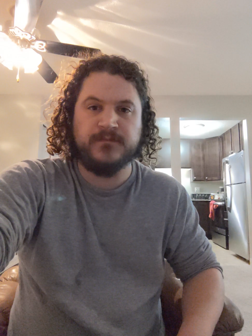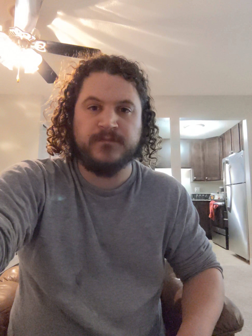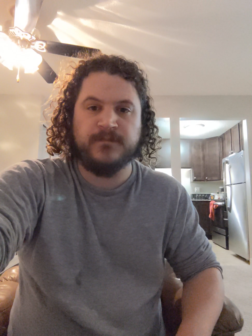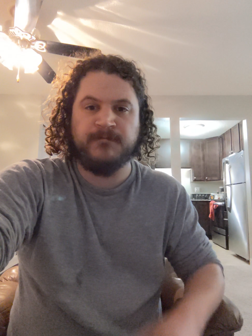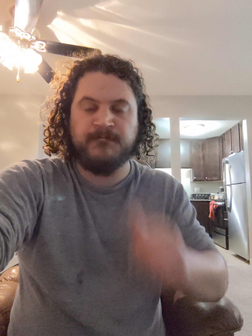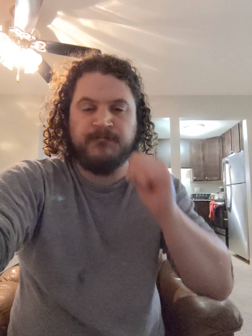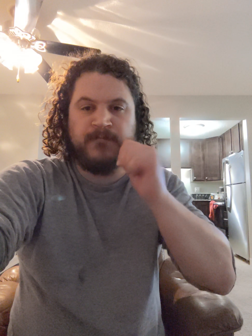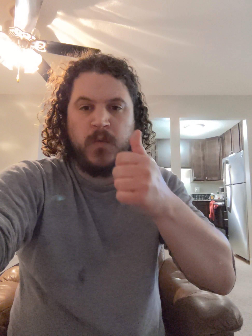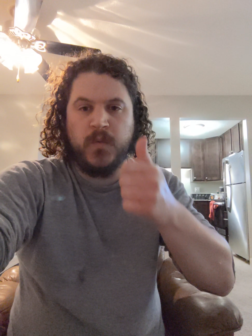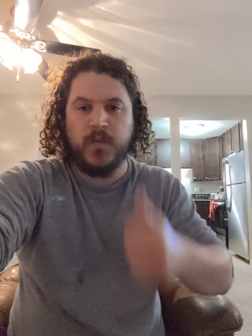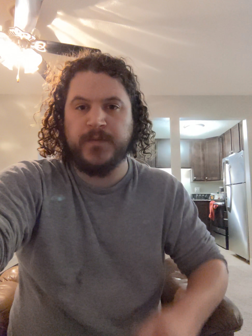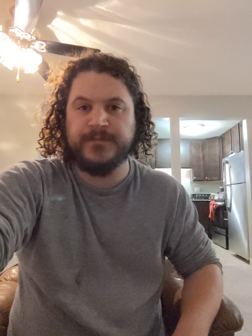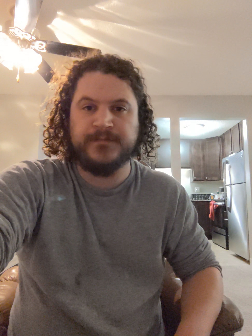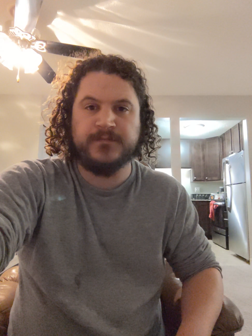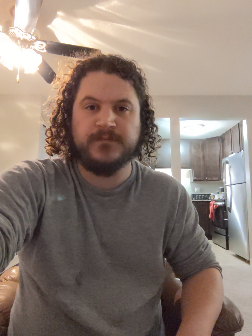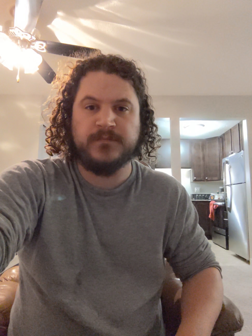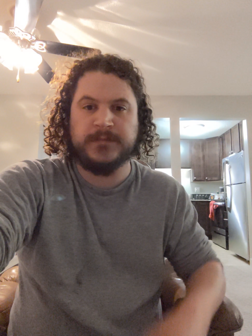tomorrow